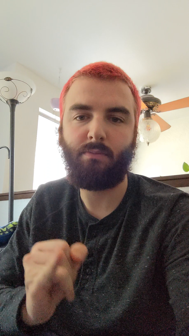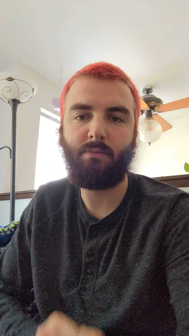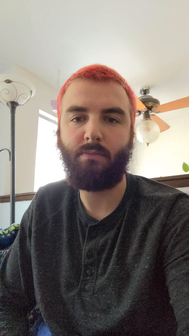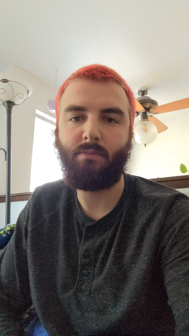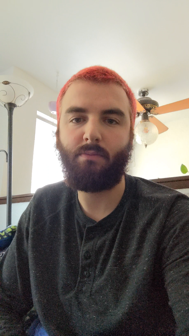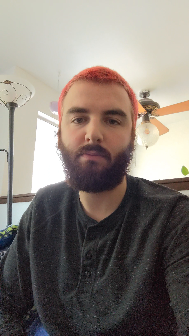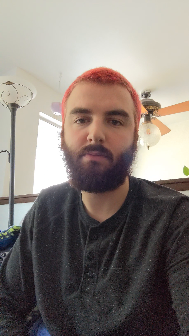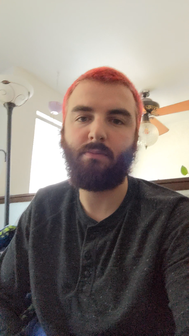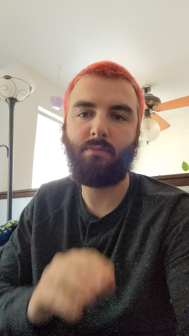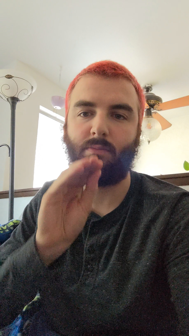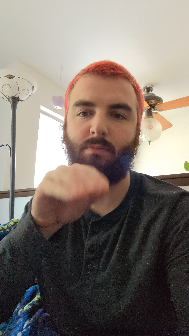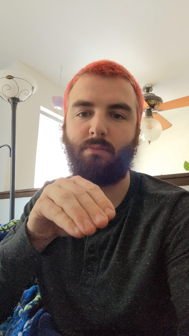put